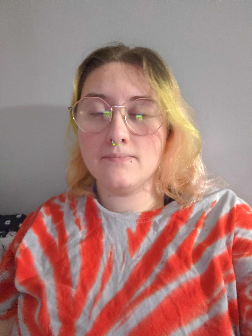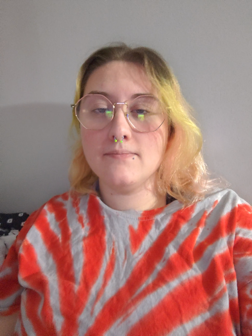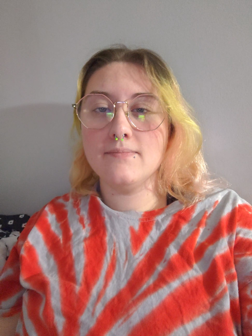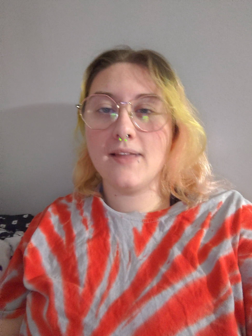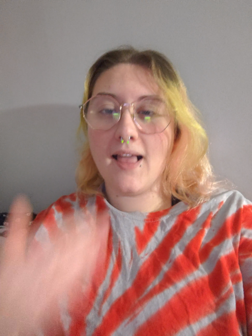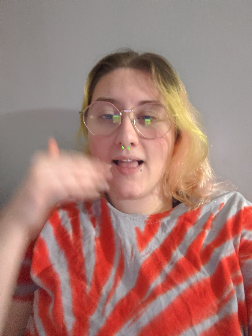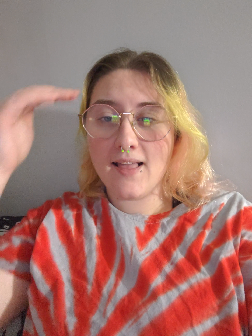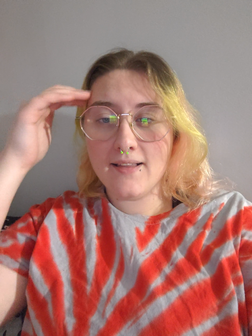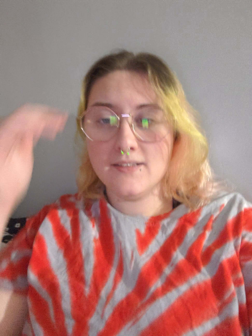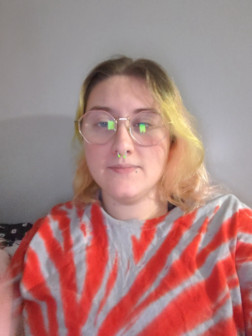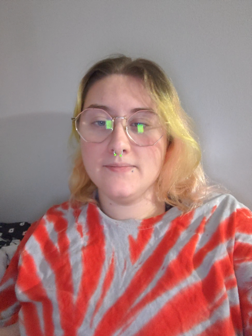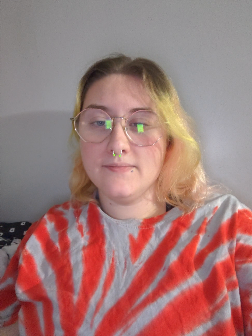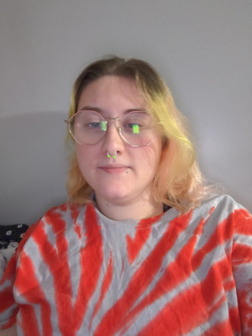head